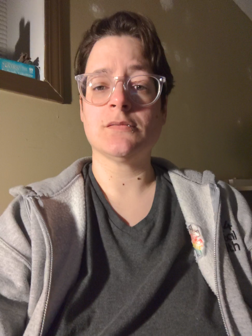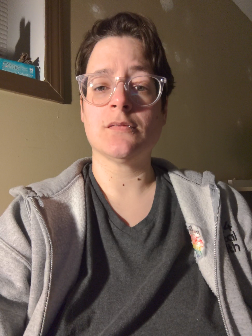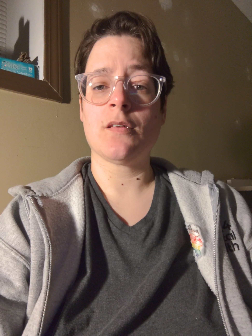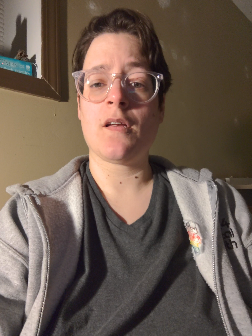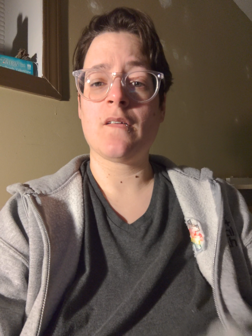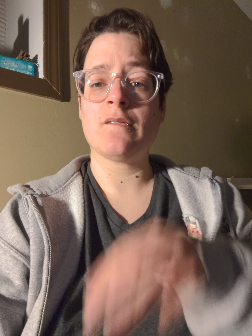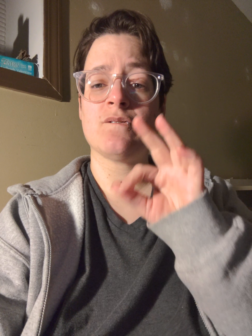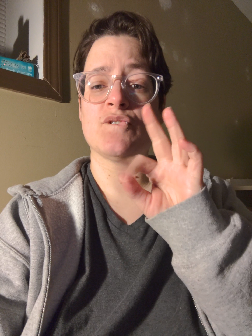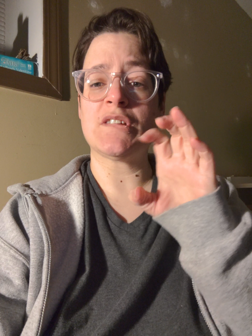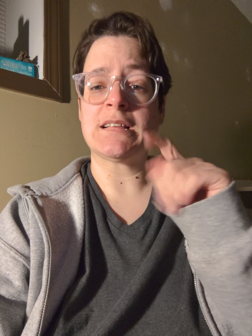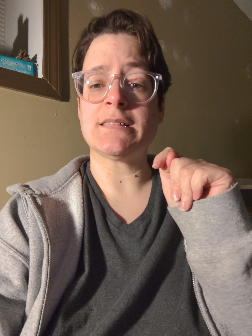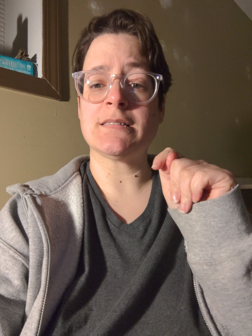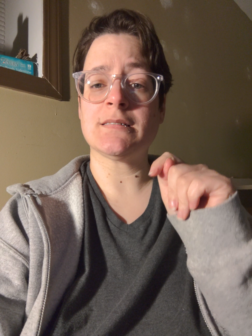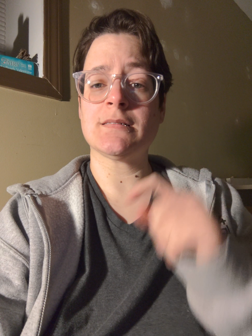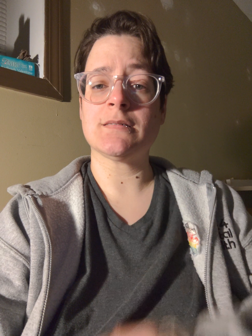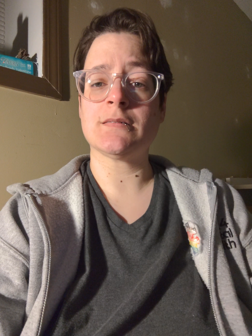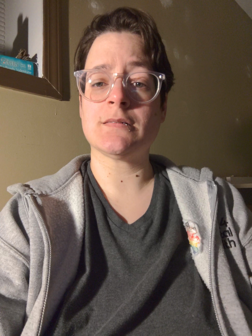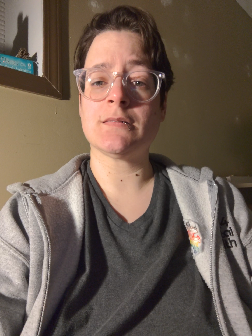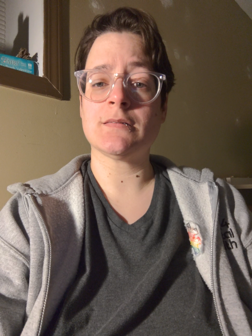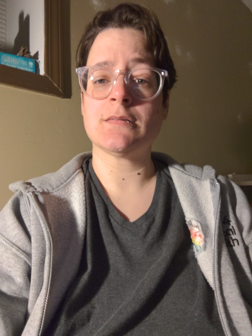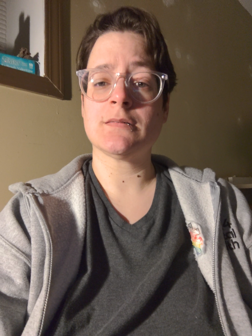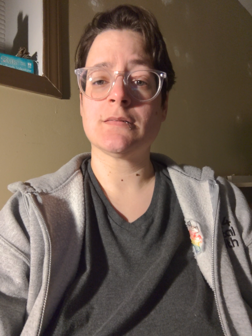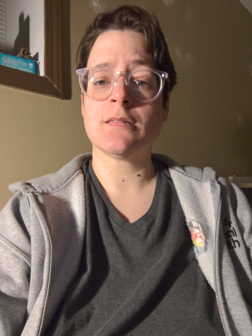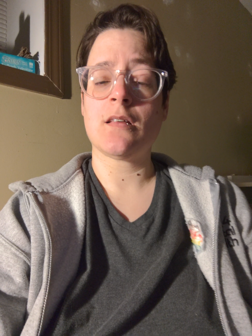feet